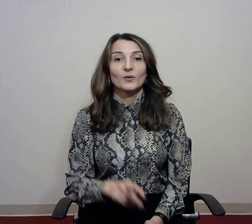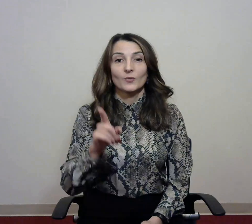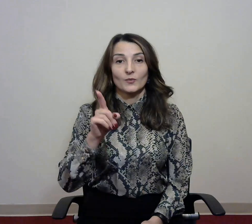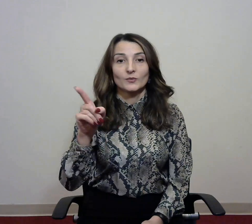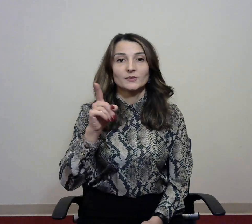O